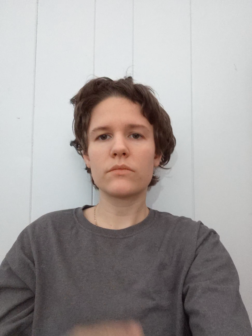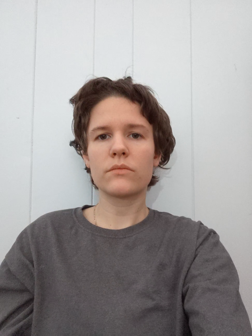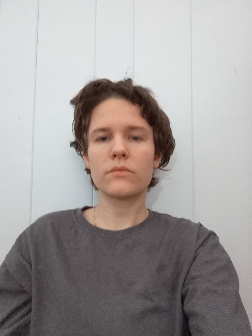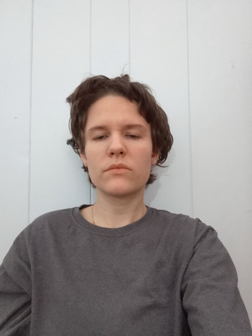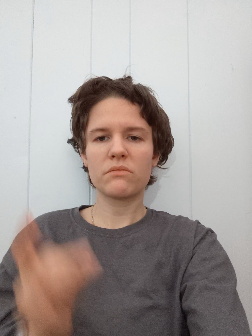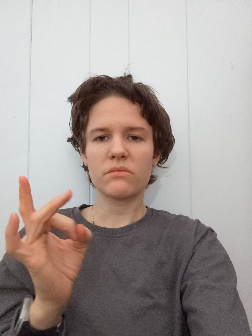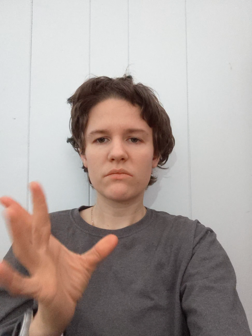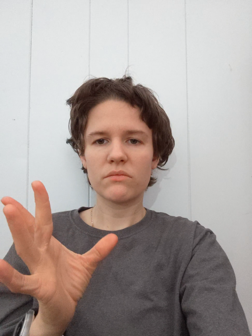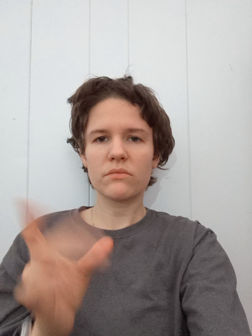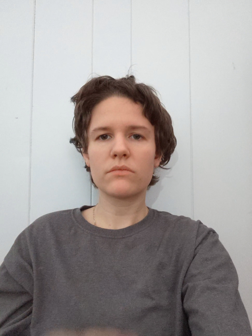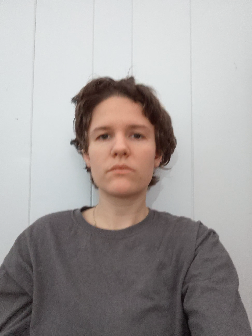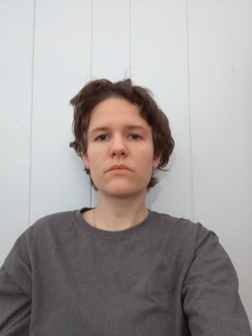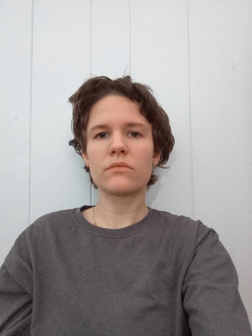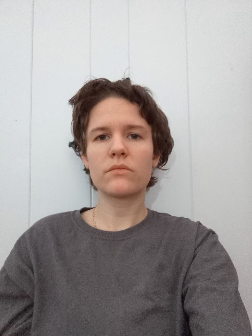yucky